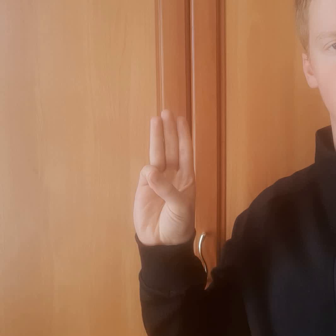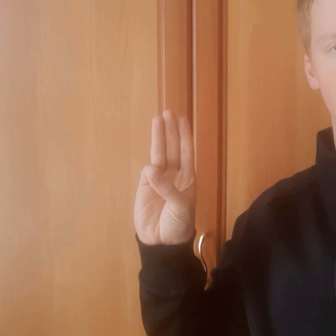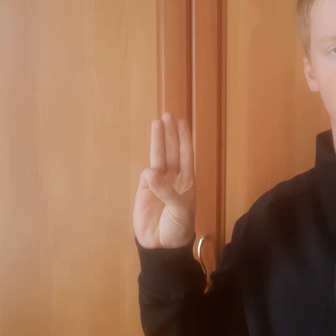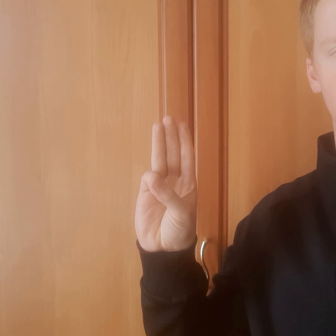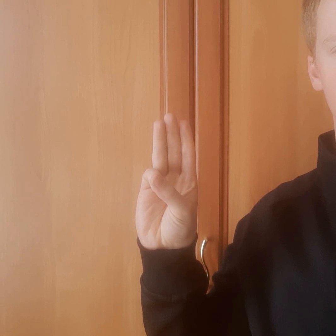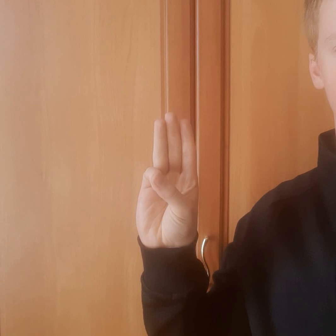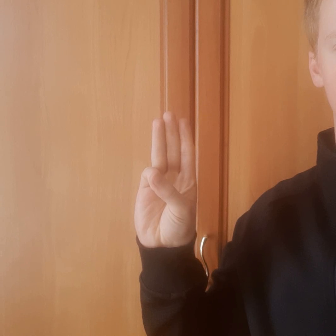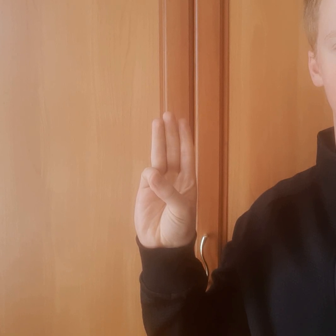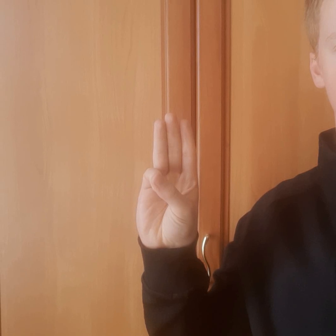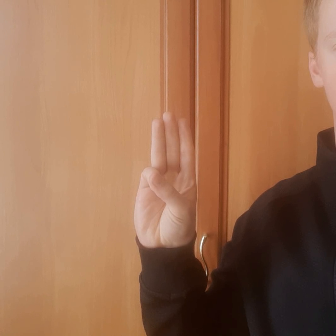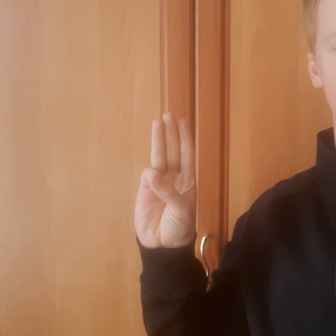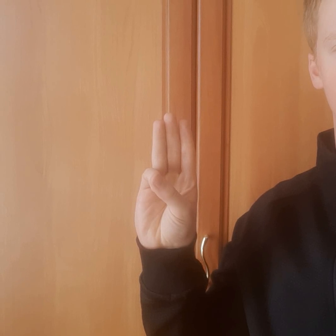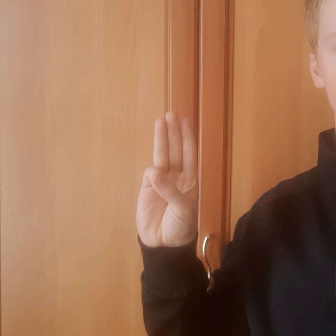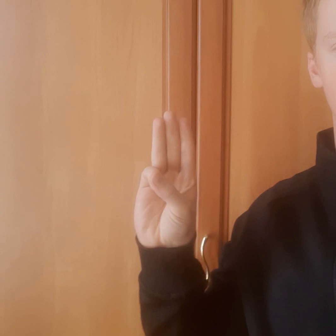Ш